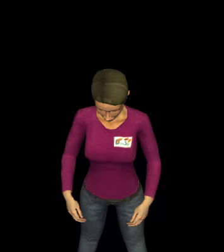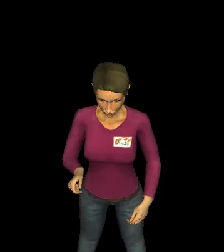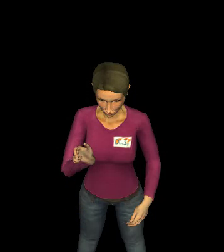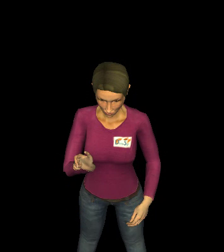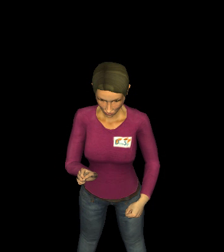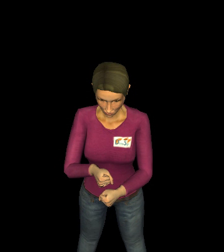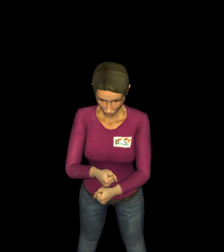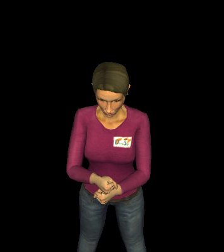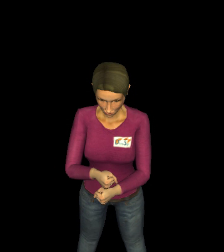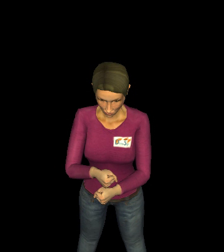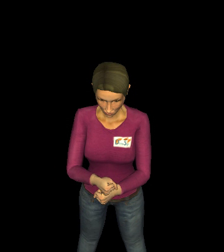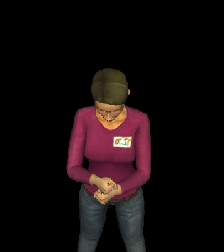عامل